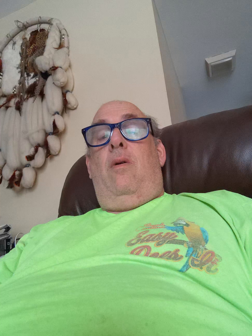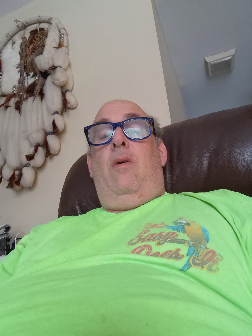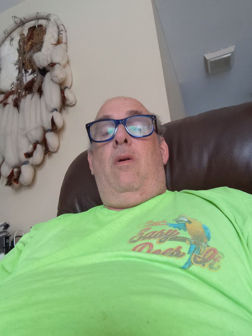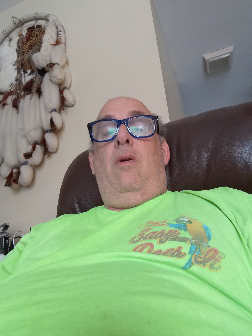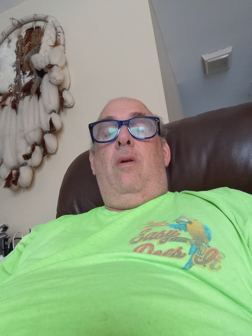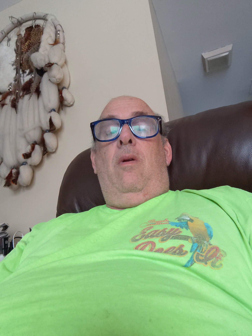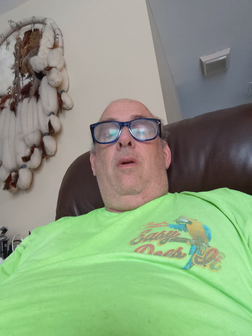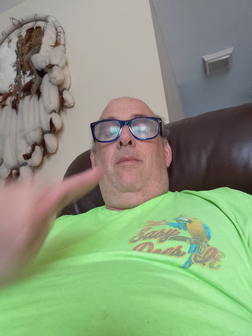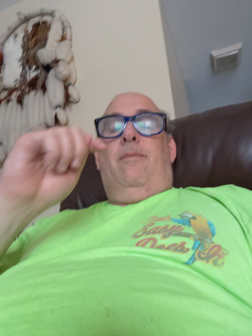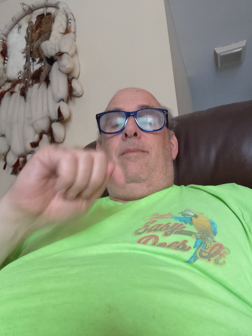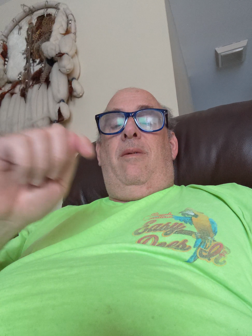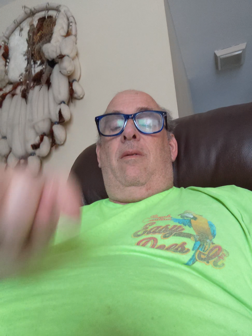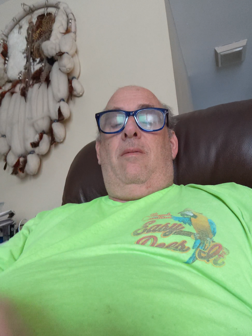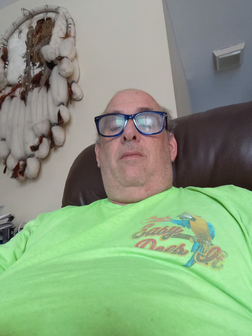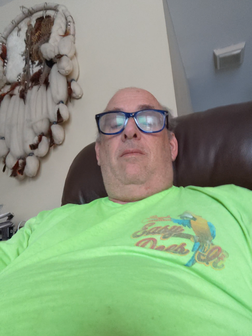potty